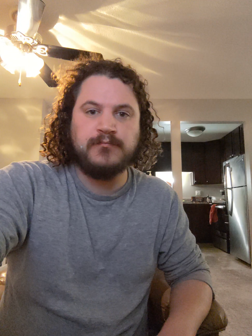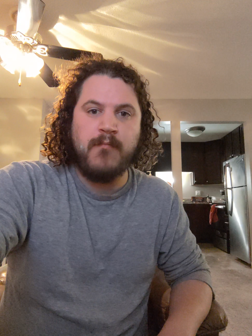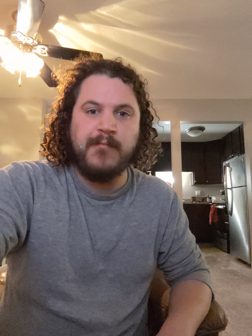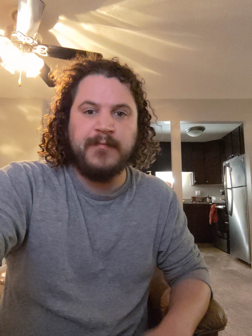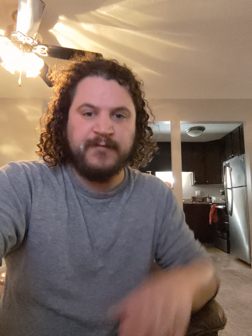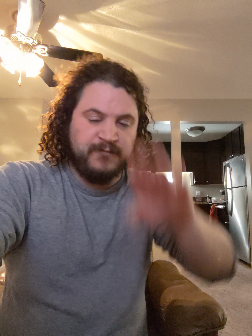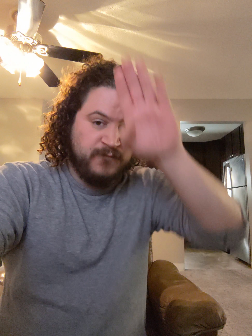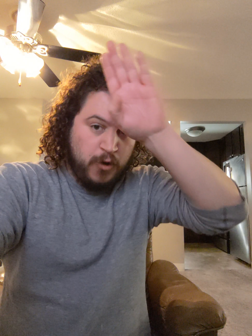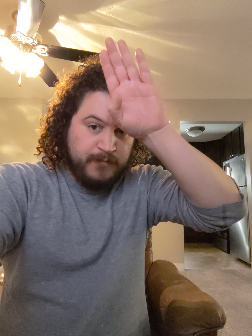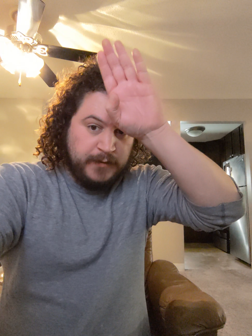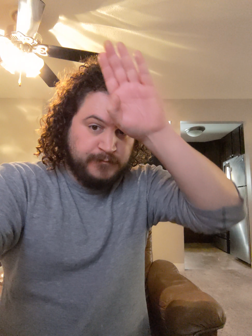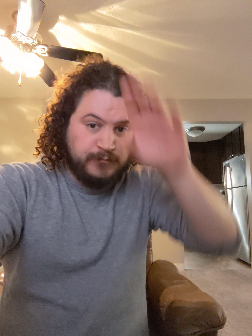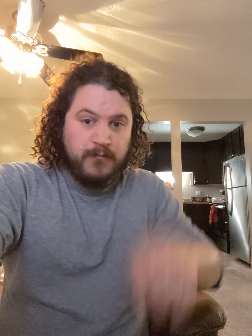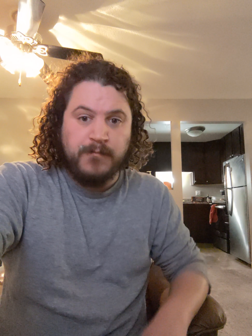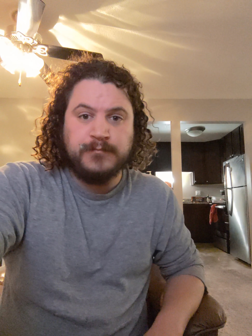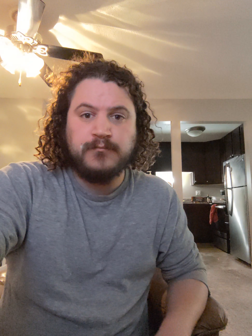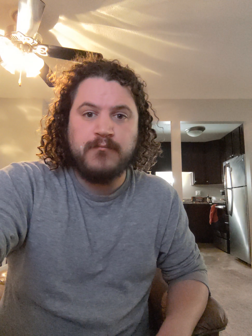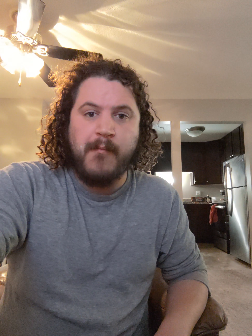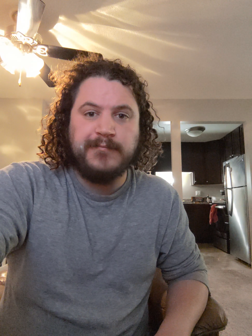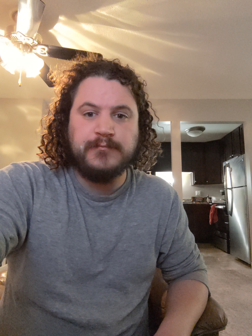fireman